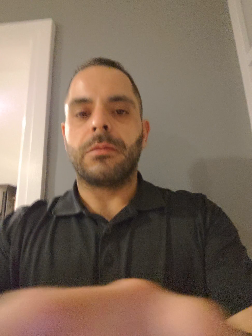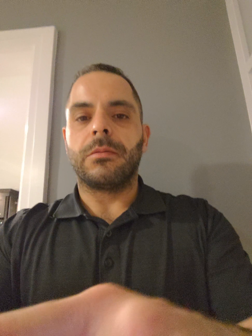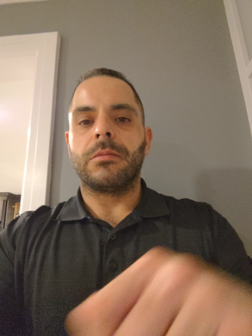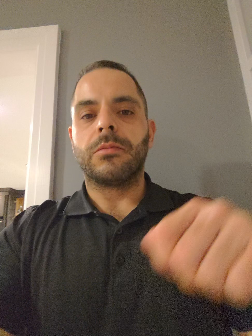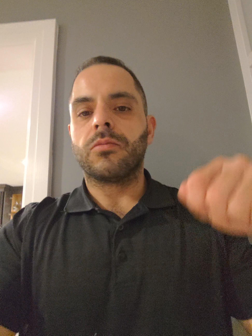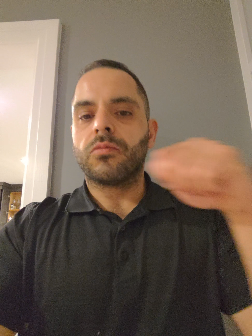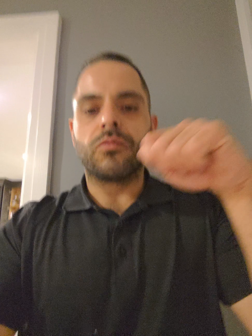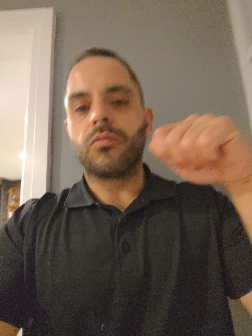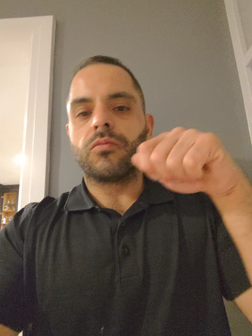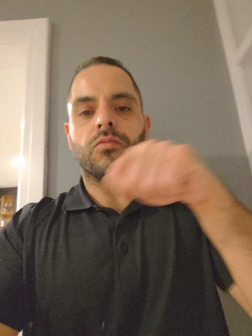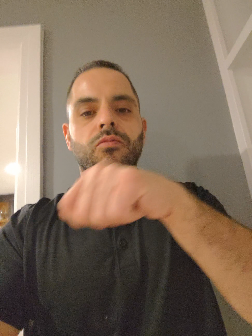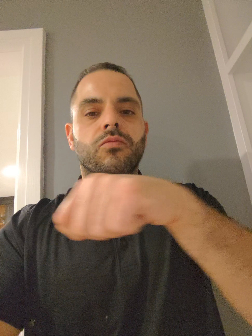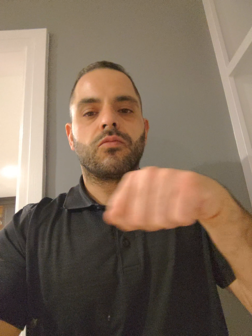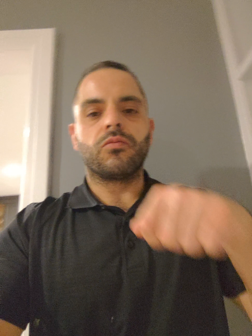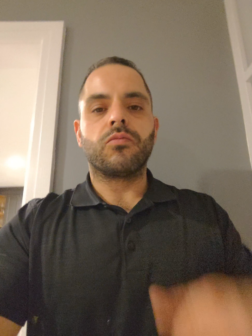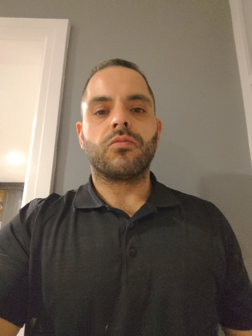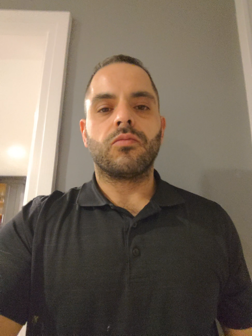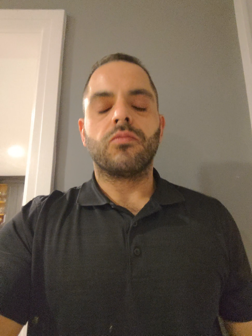toothbrush